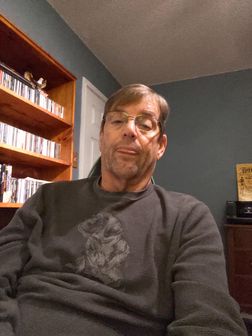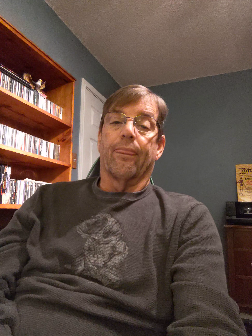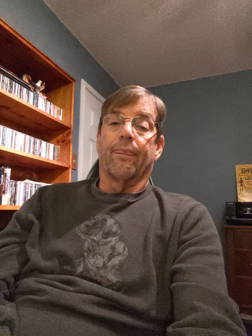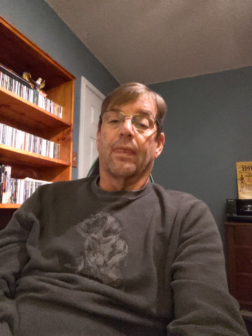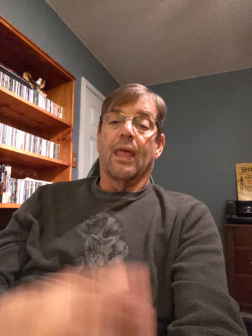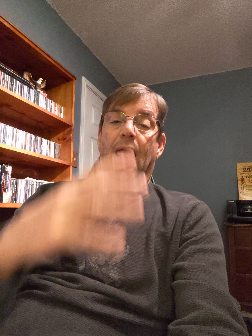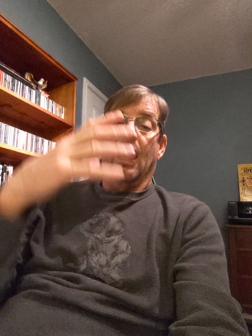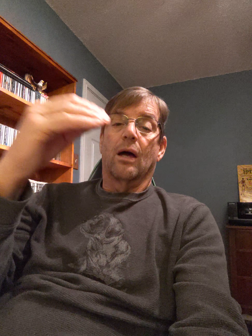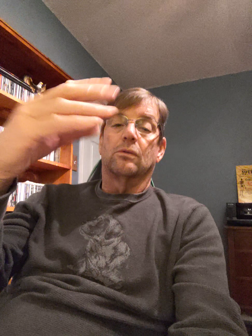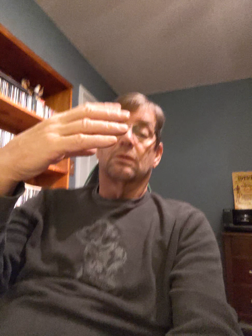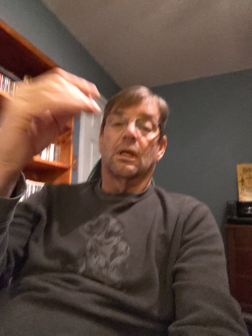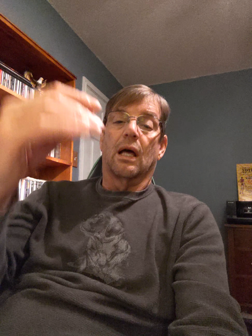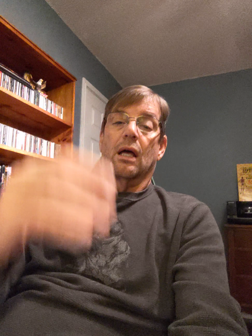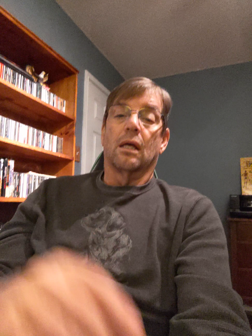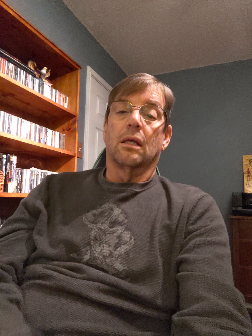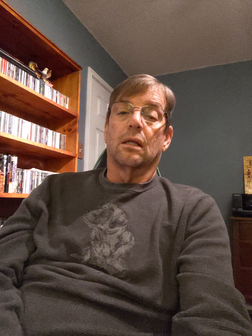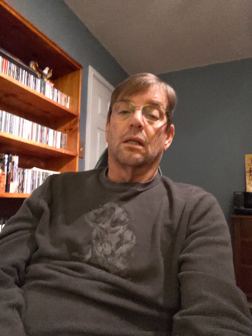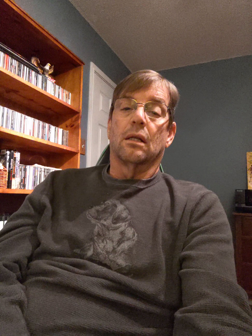outside